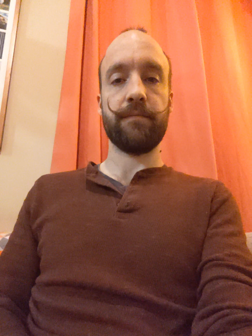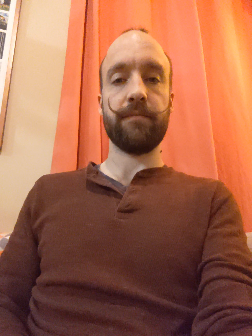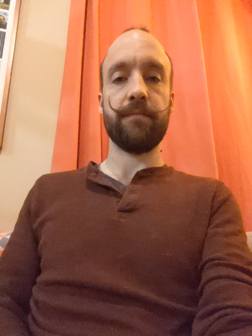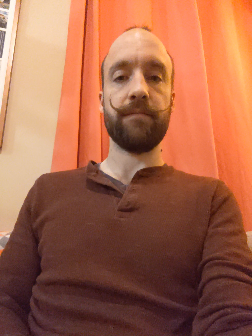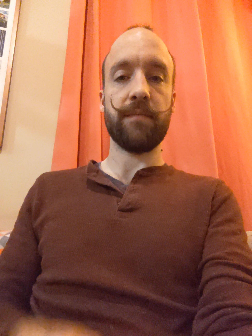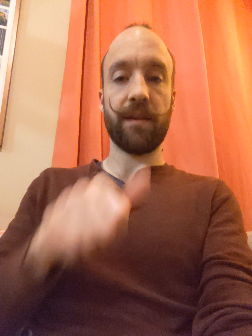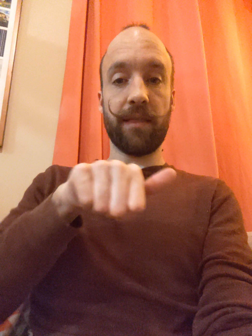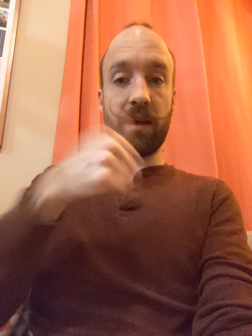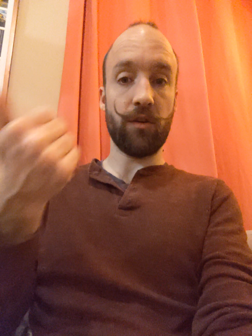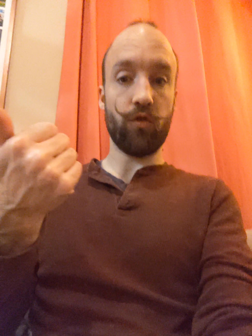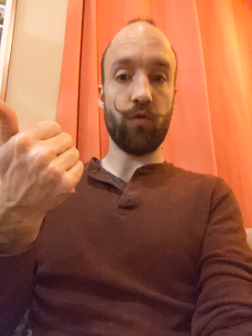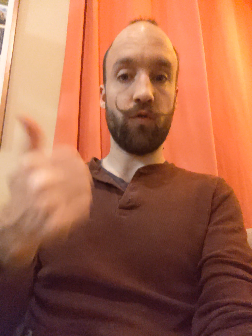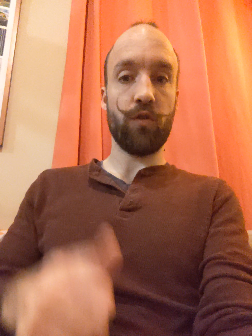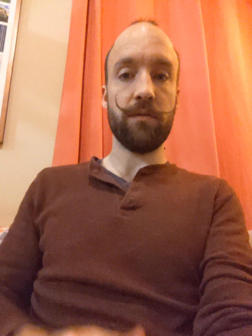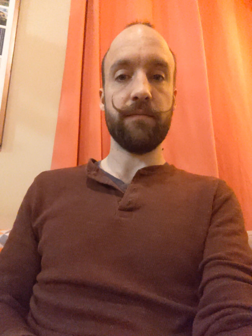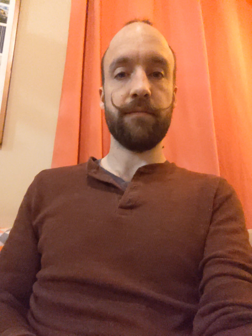another